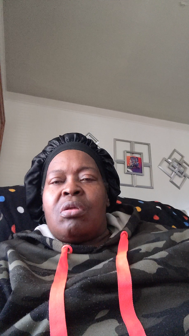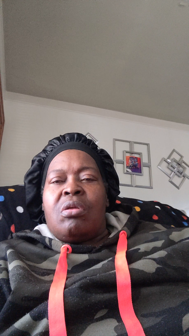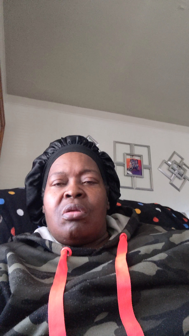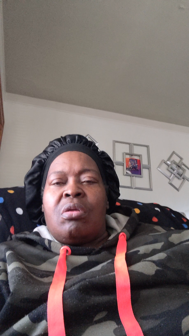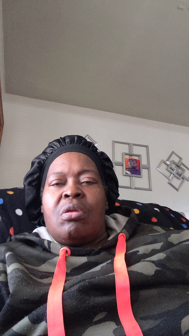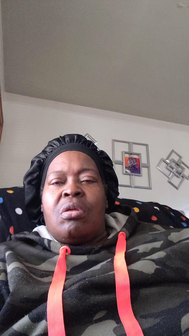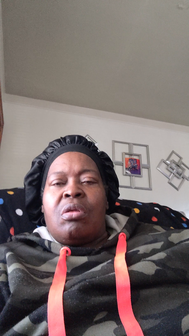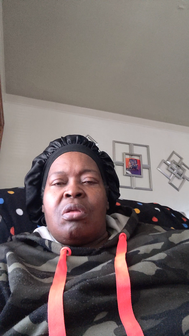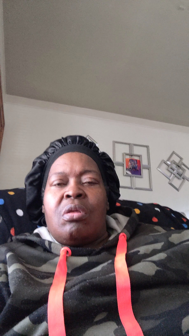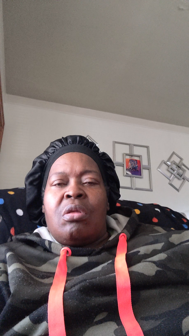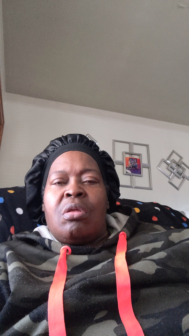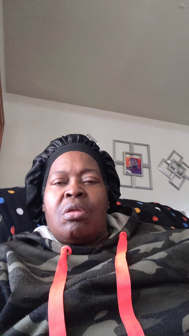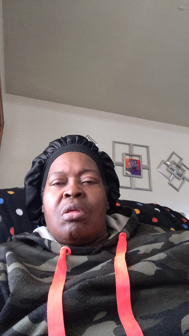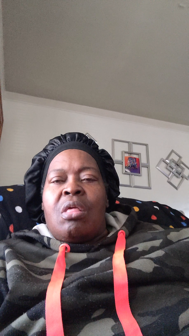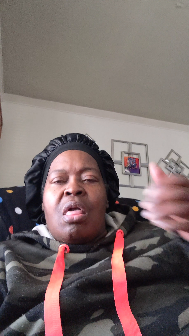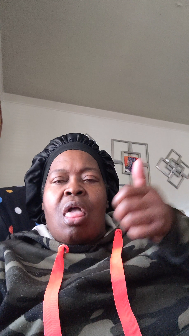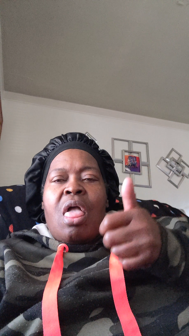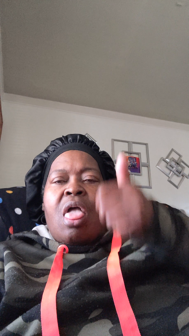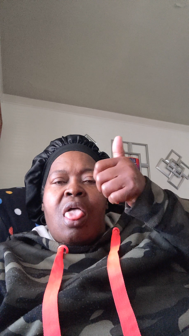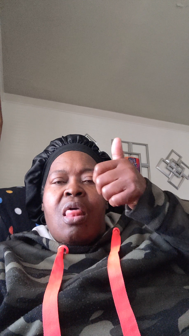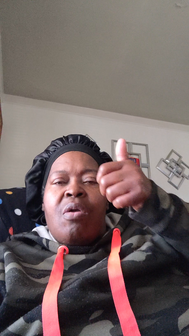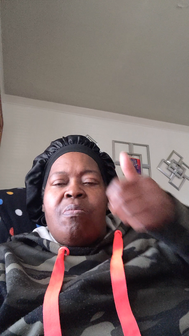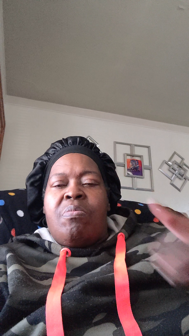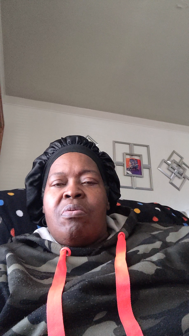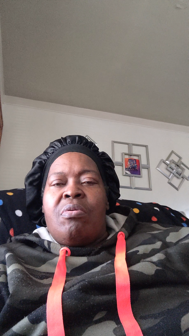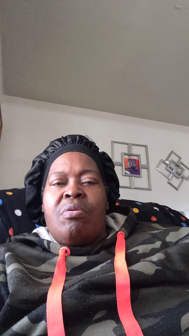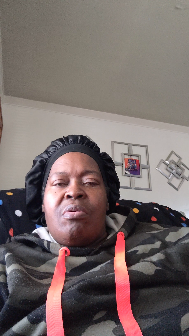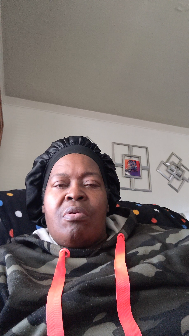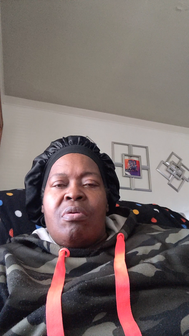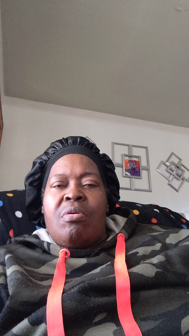help